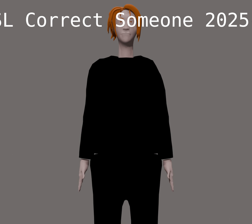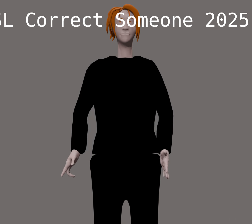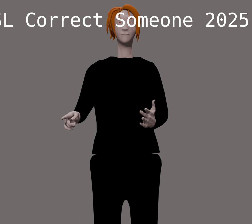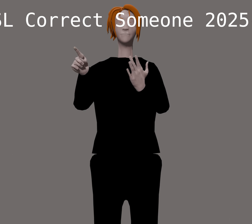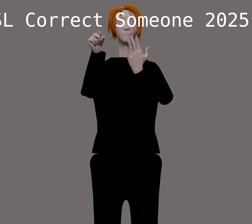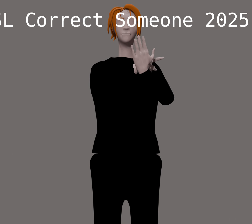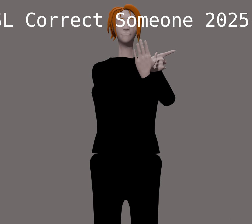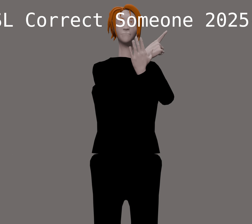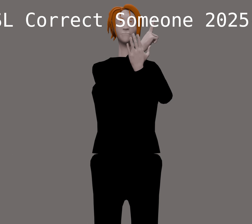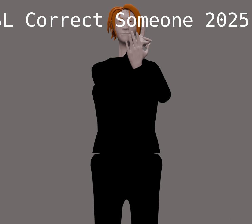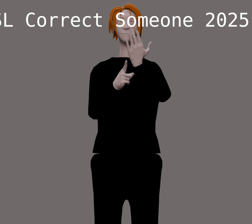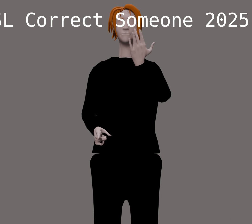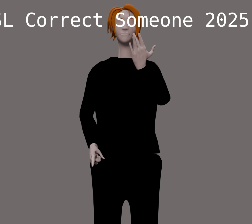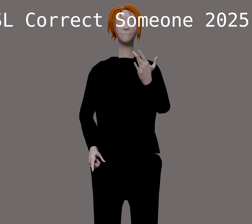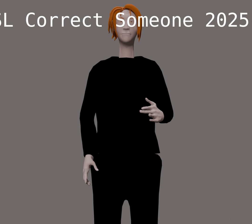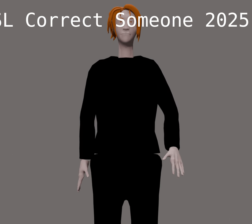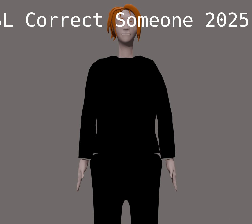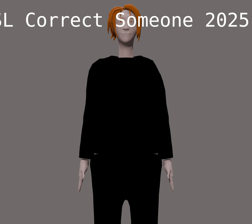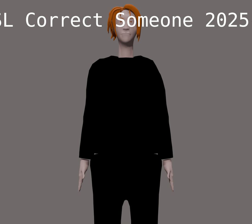Correct Someone